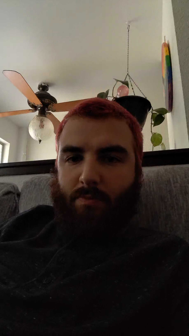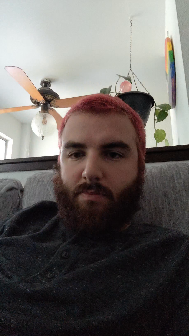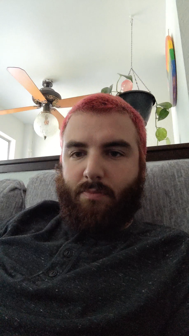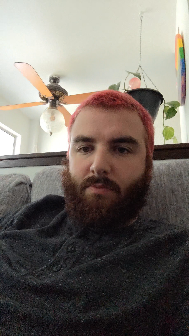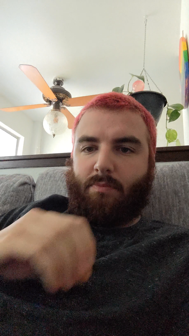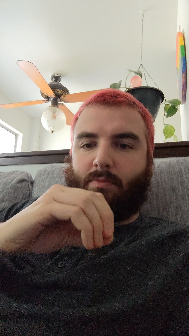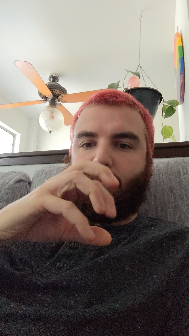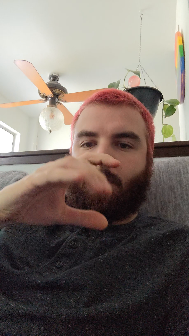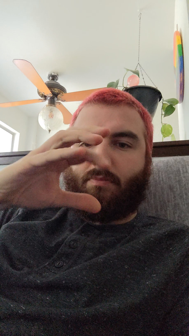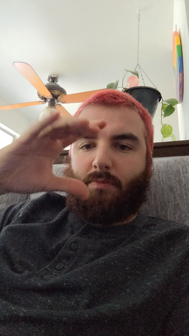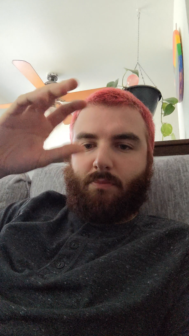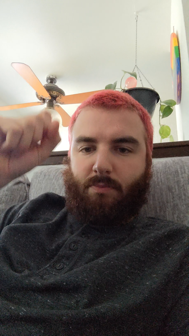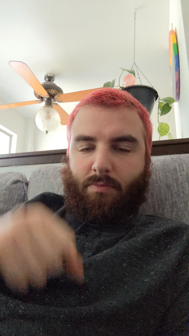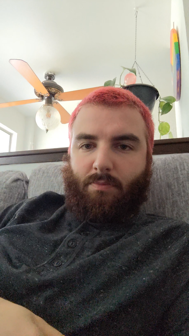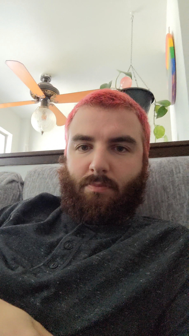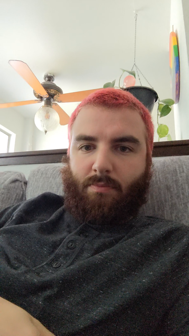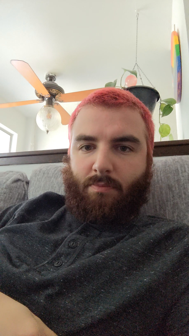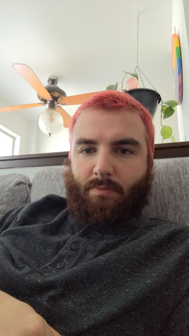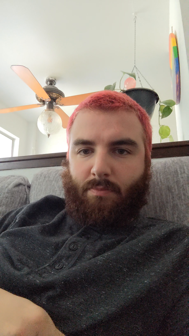bubbles